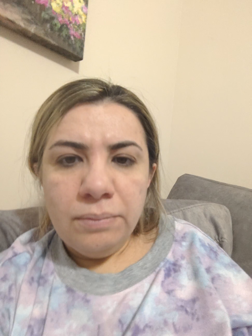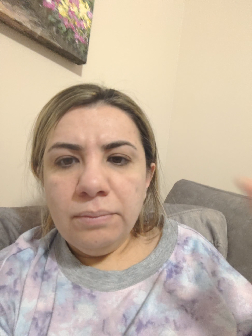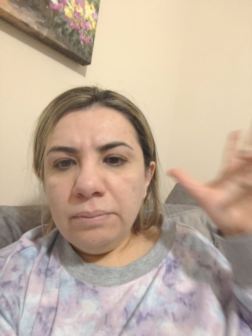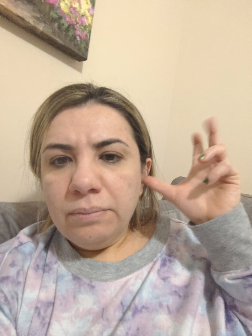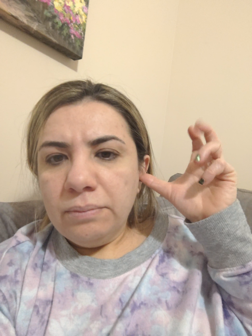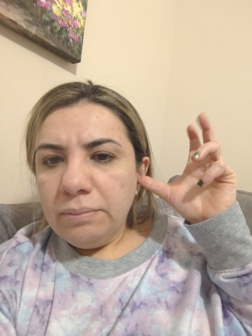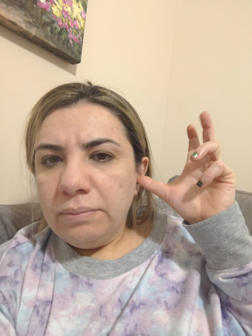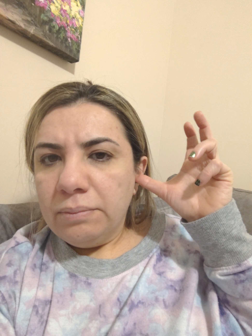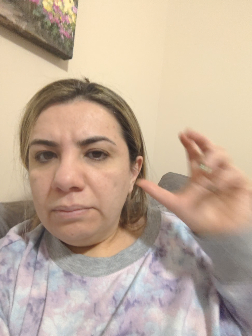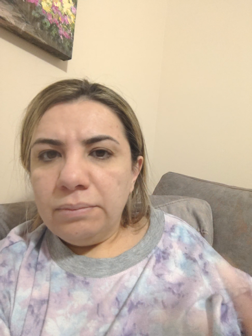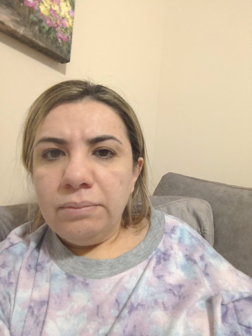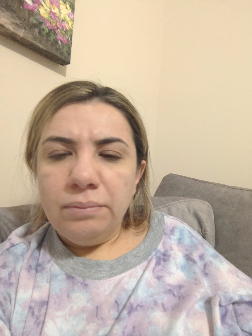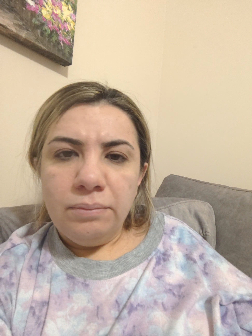hear